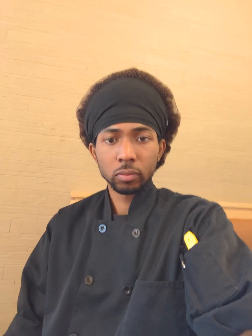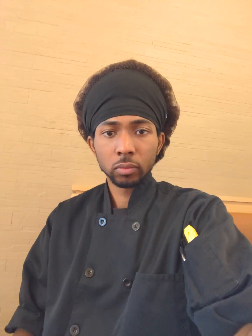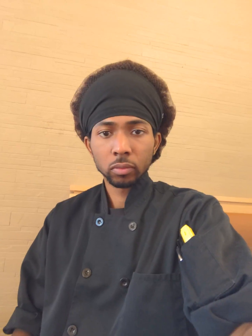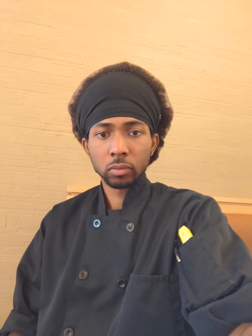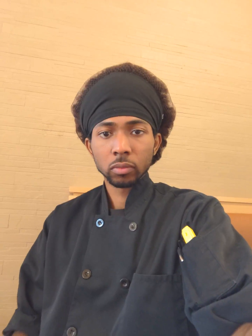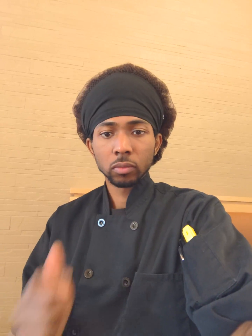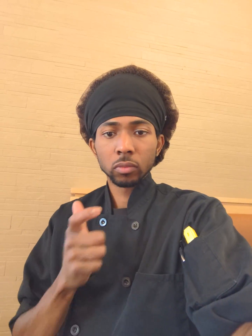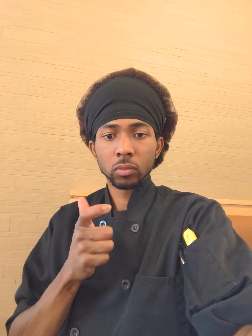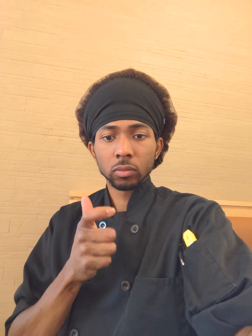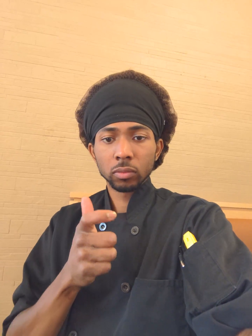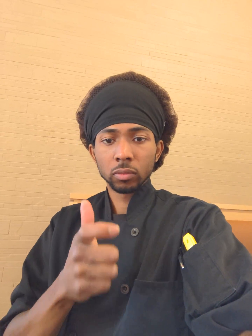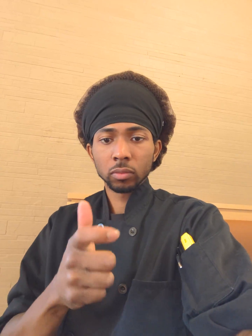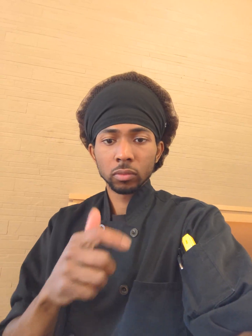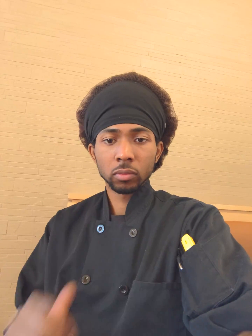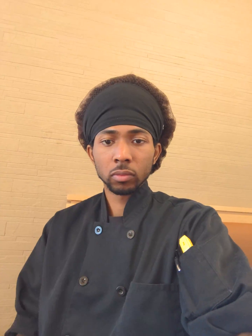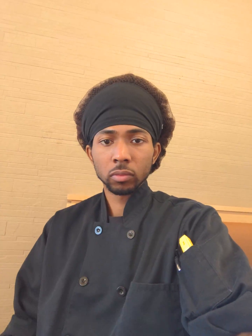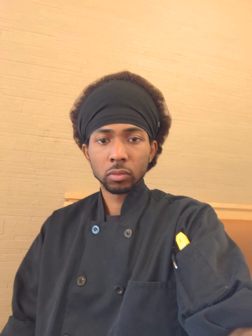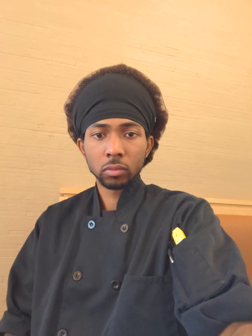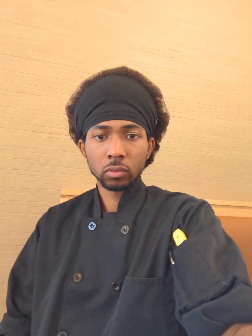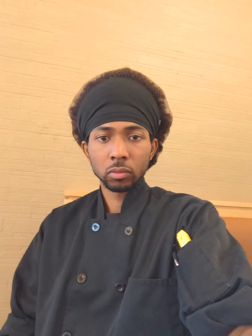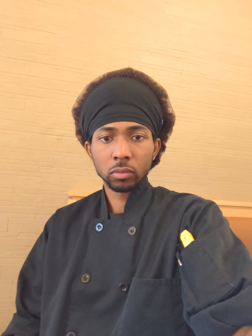run